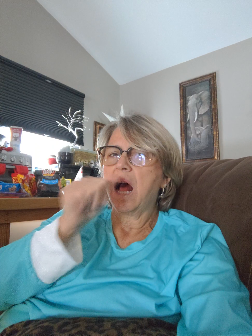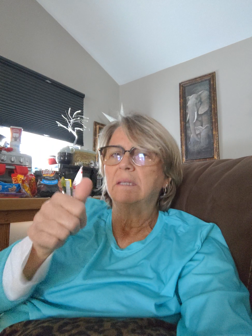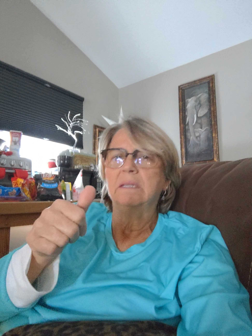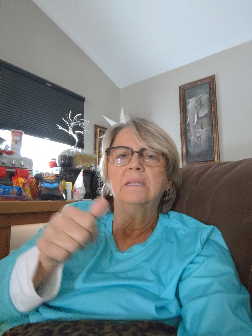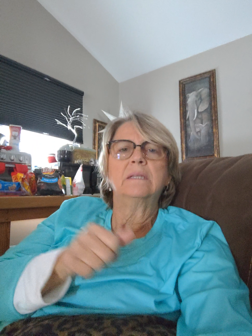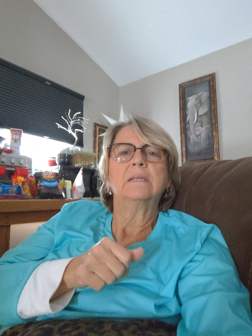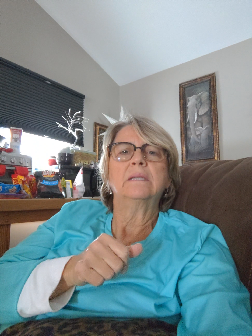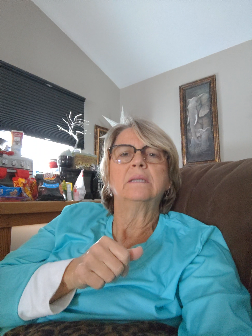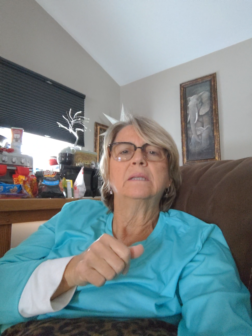nuts